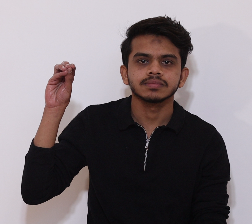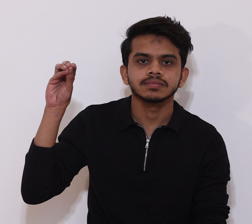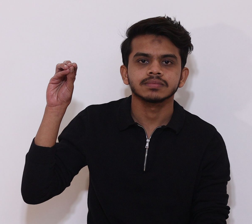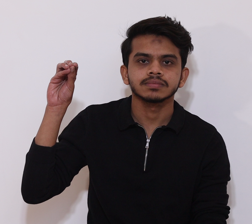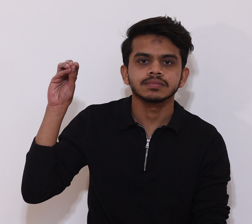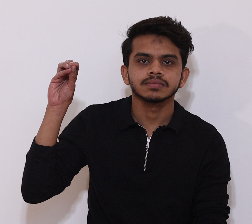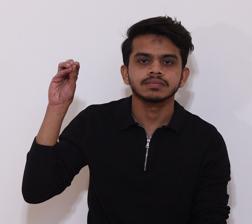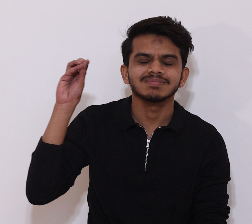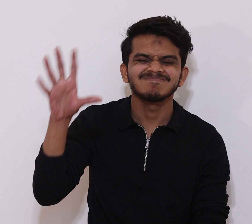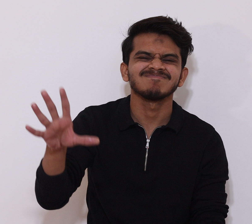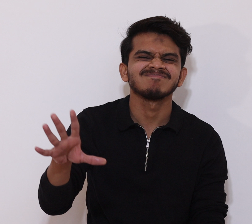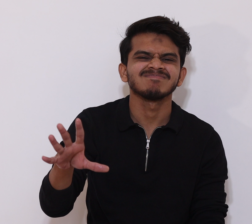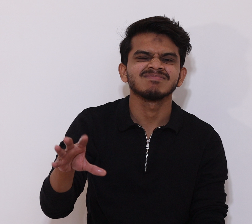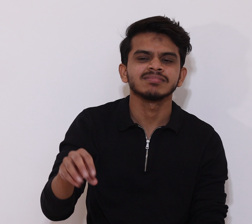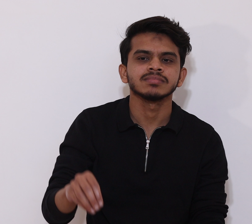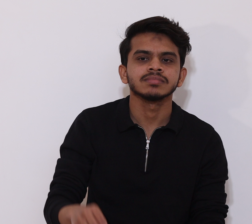bad